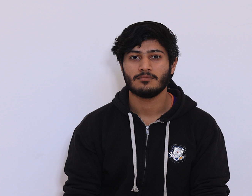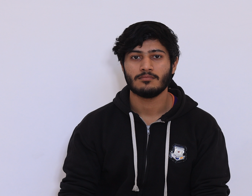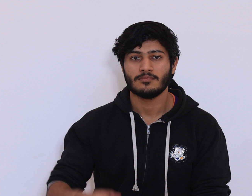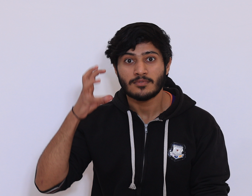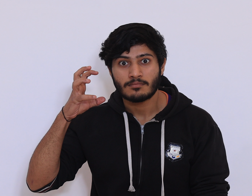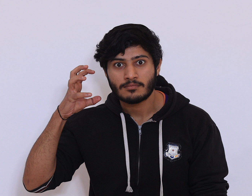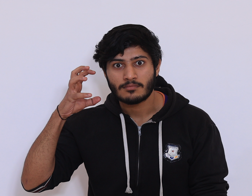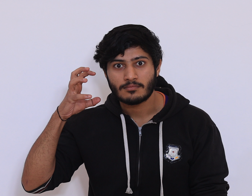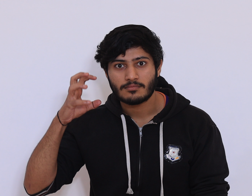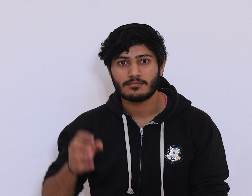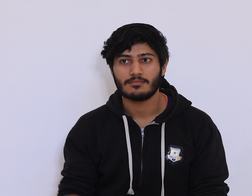stiff